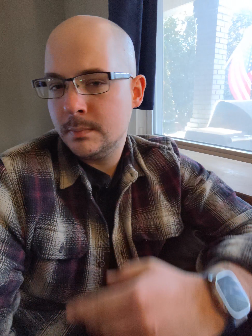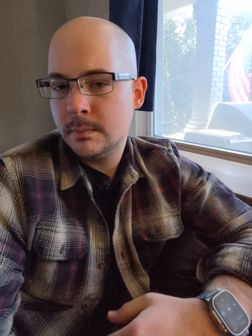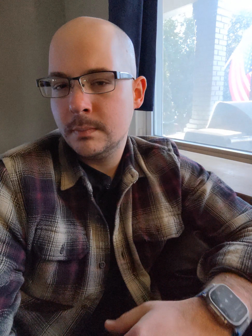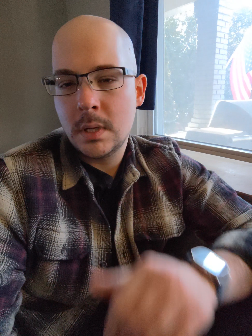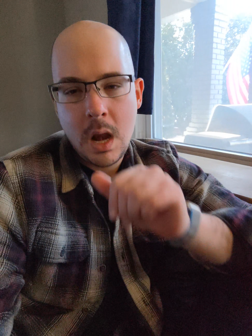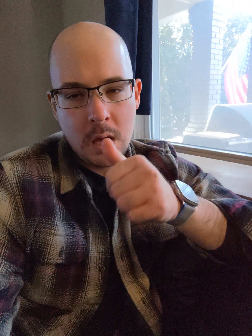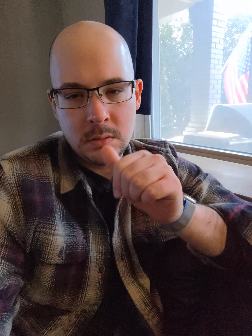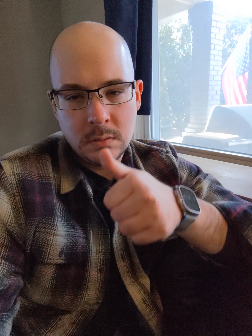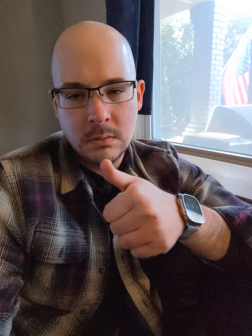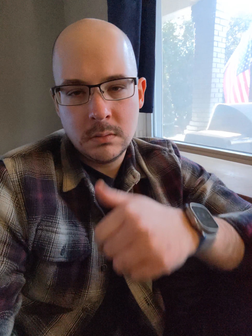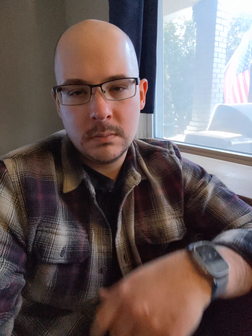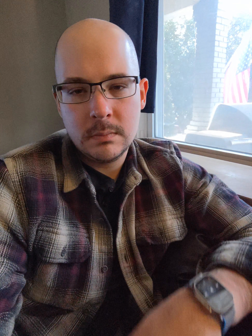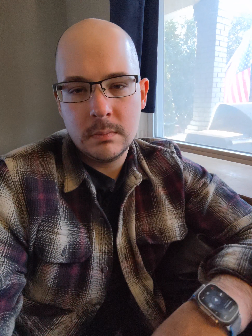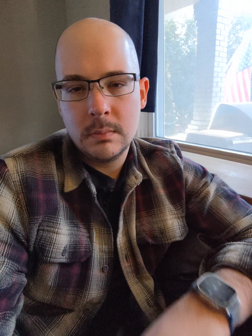nuts